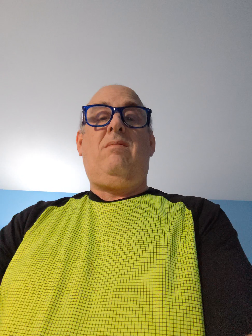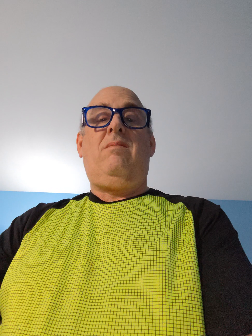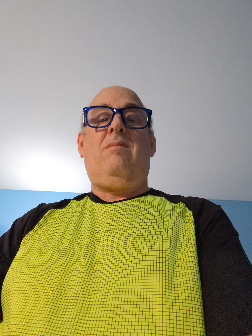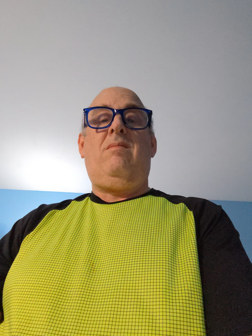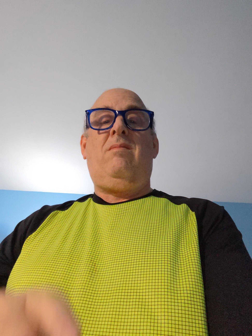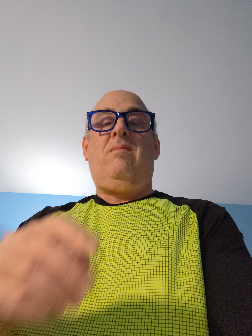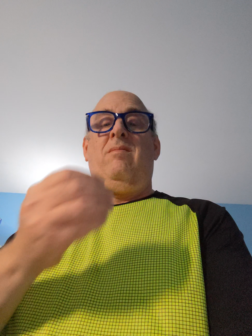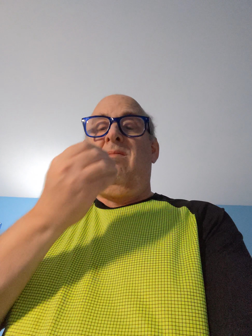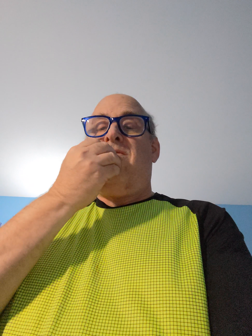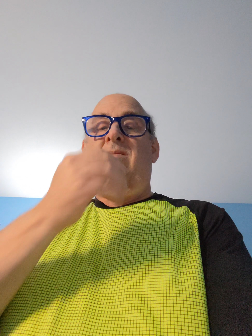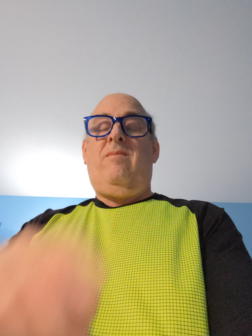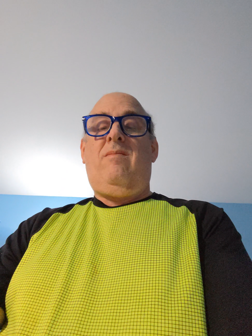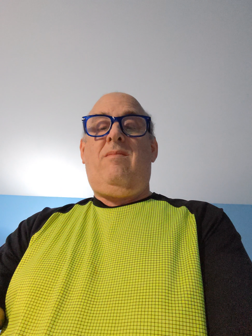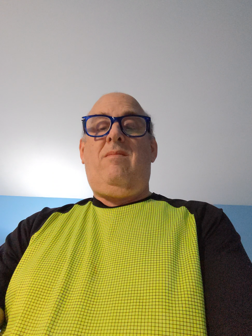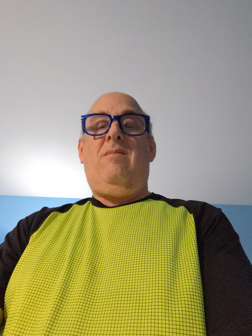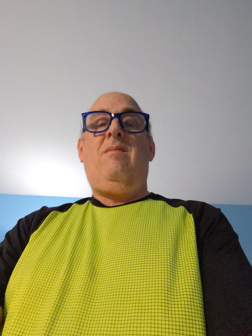snack